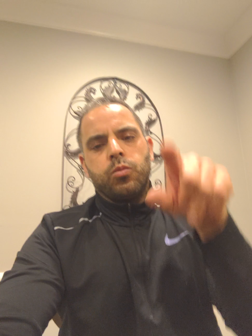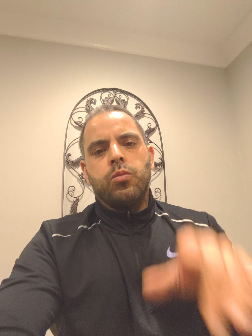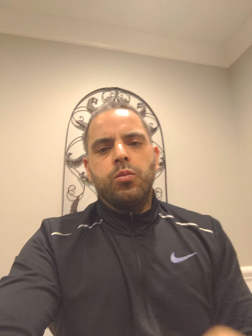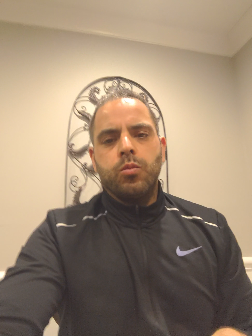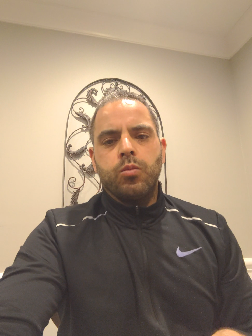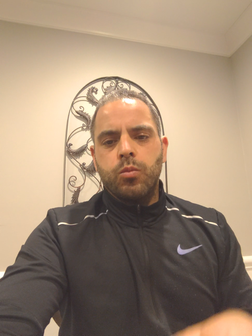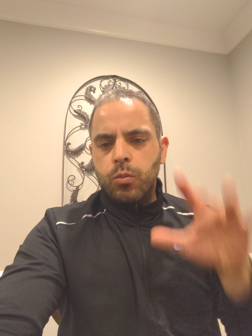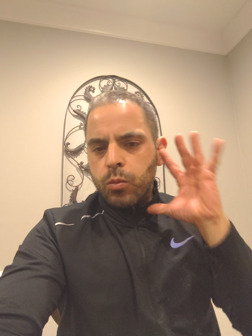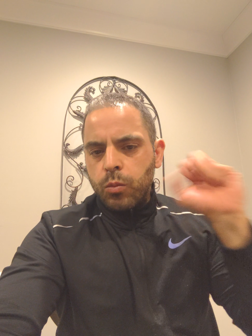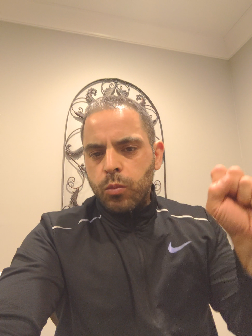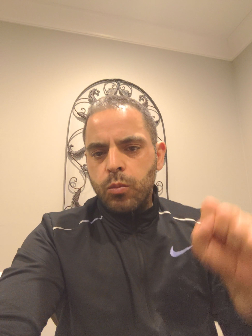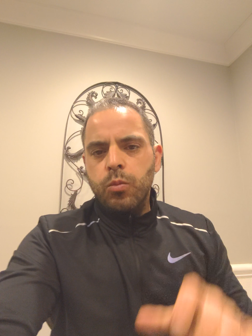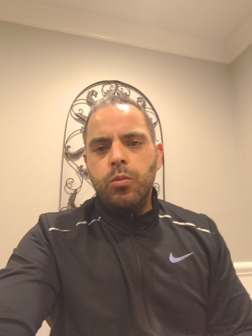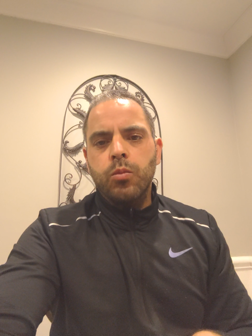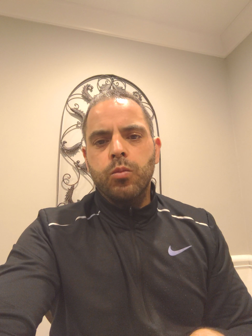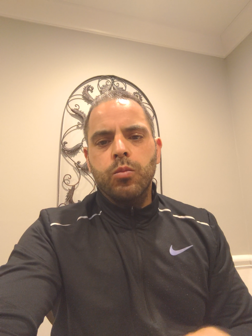loud